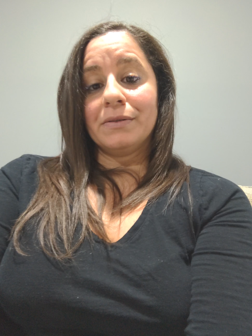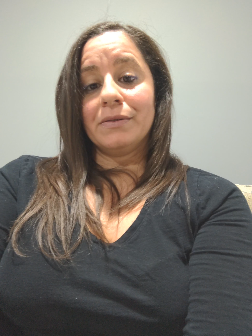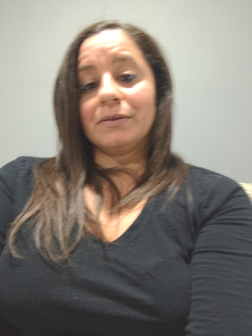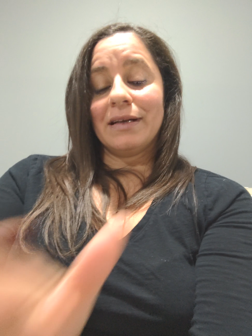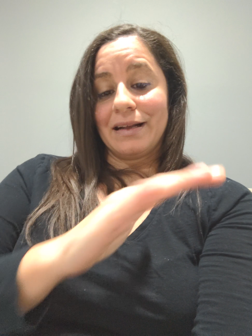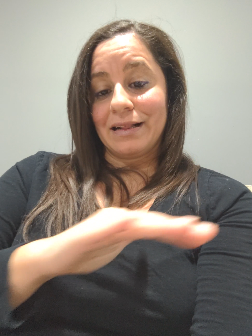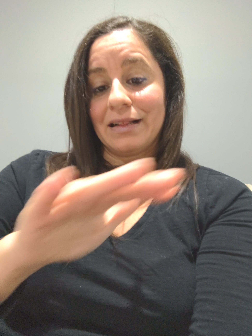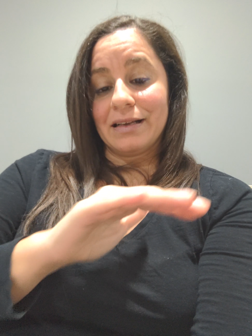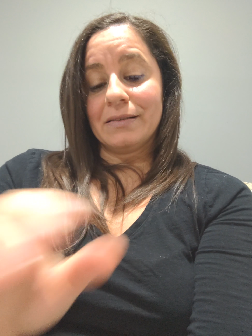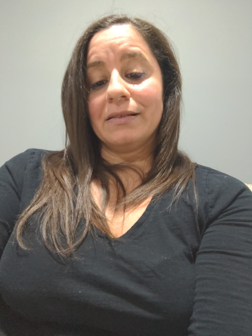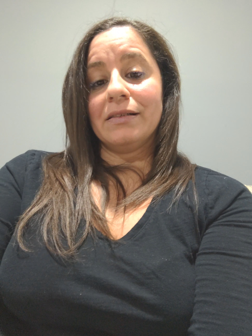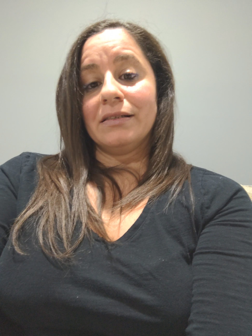clean